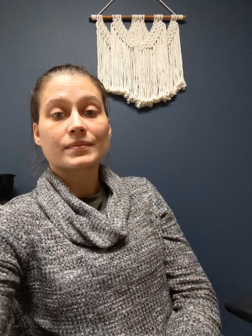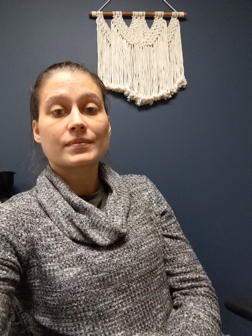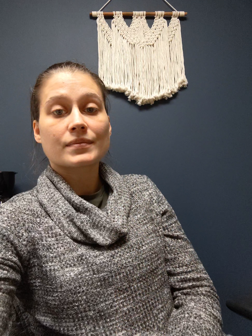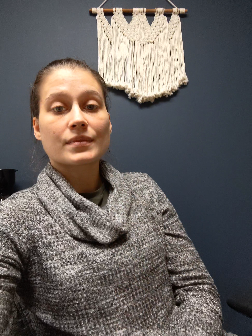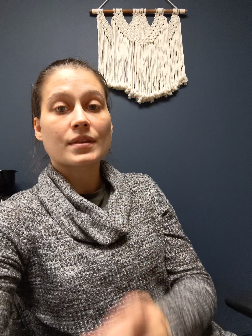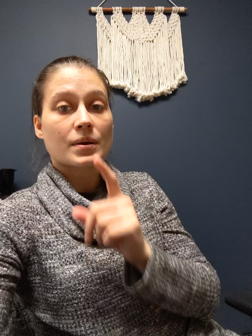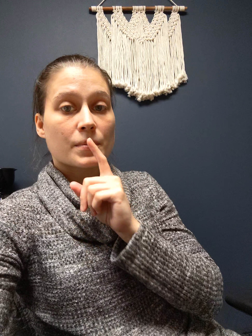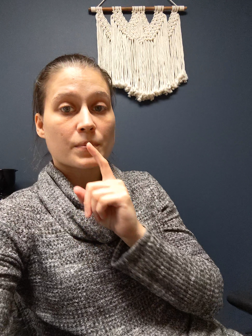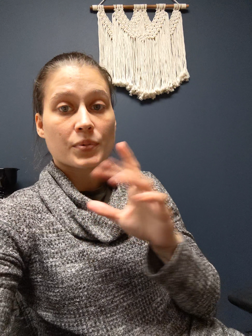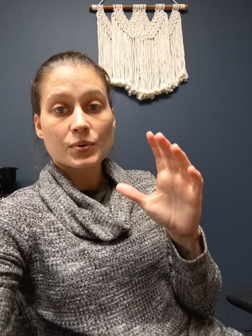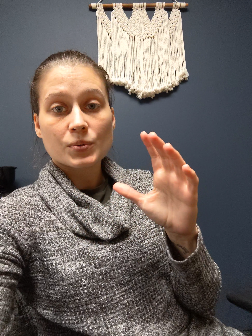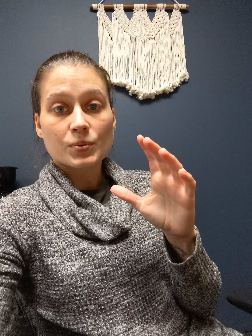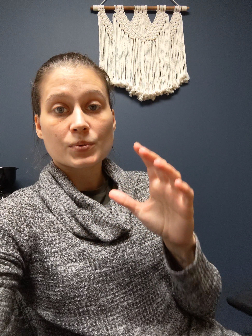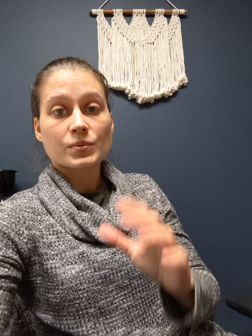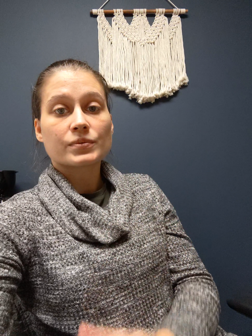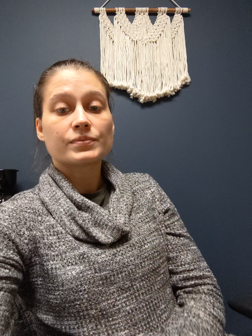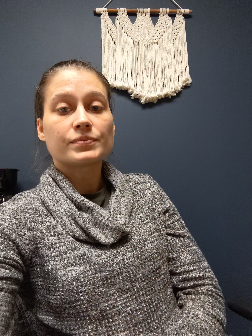balloon